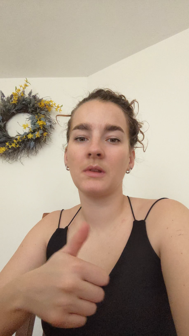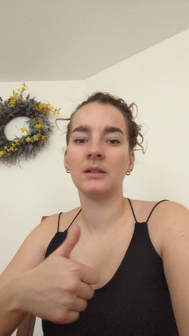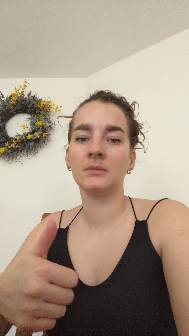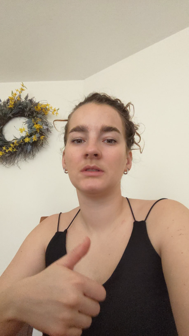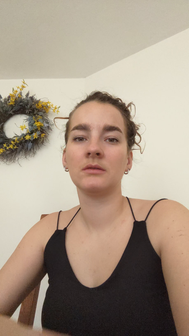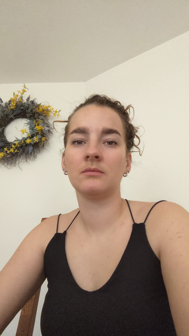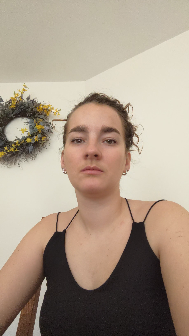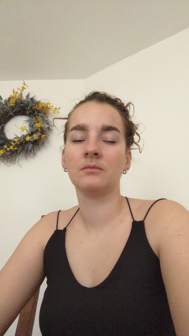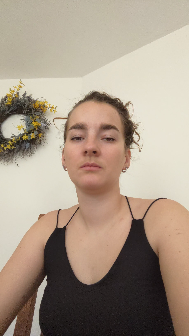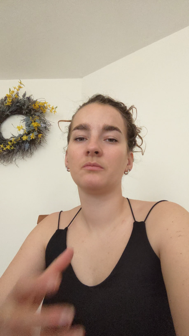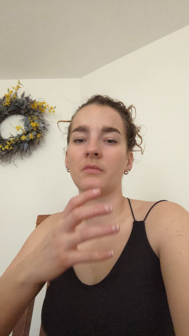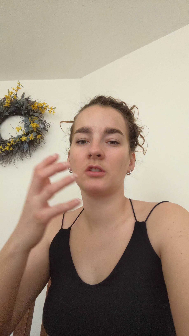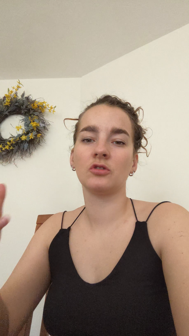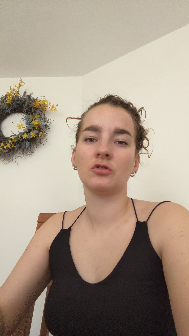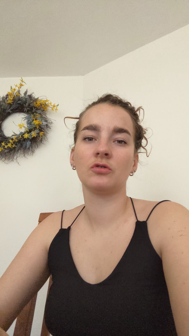much